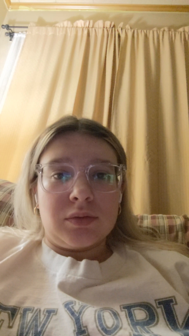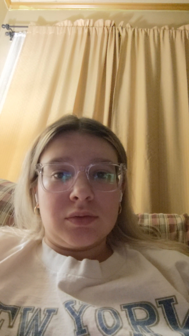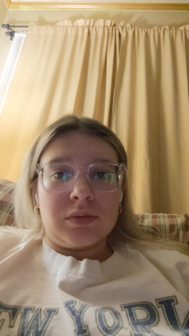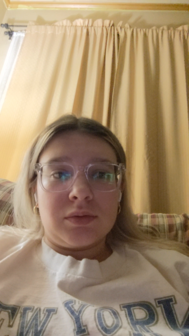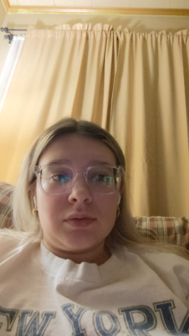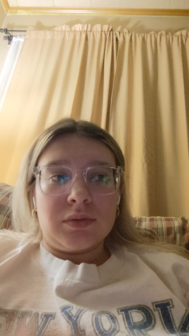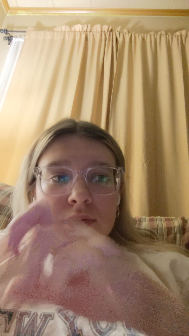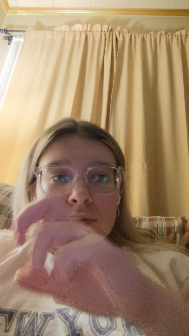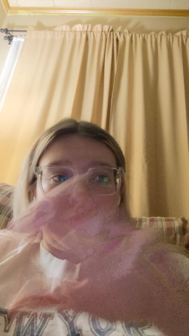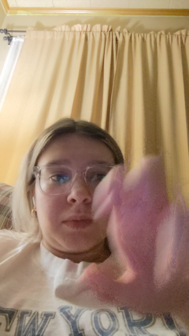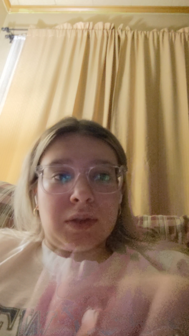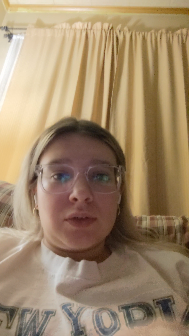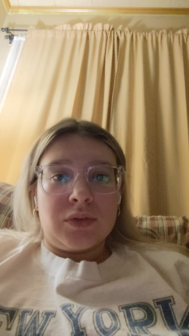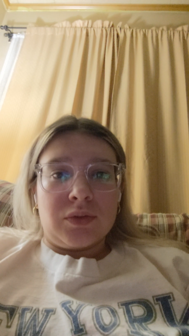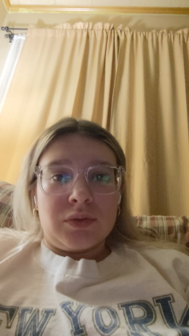bench